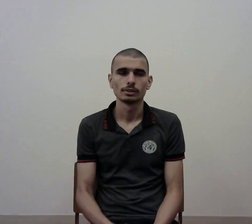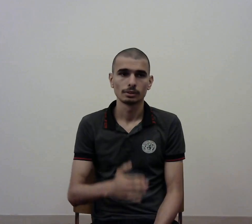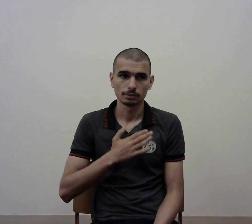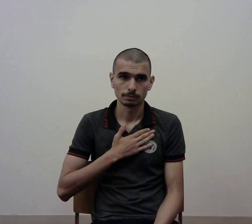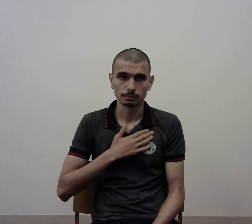mən